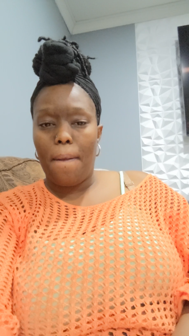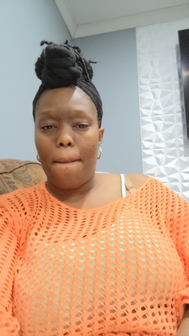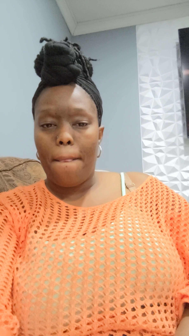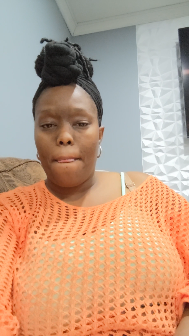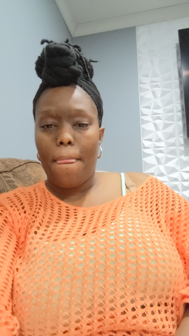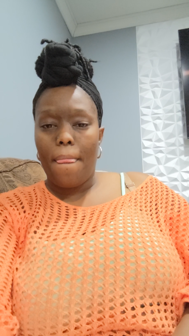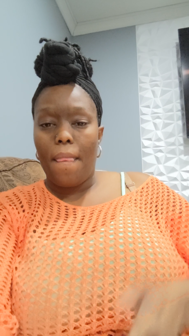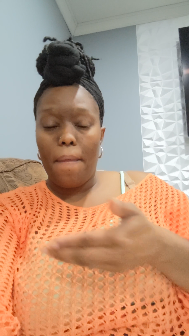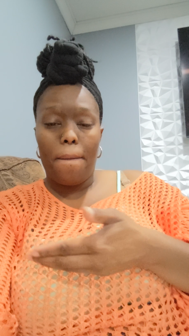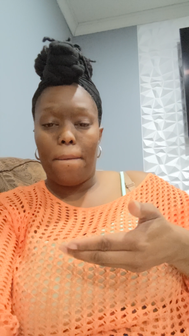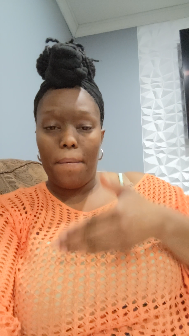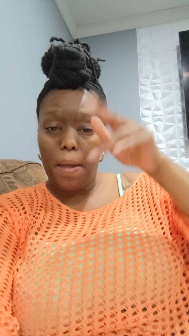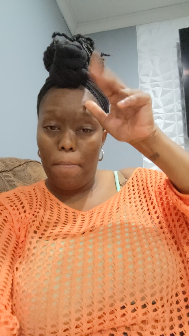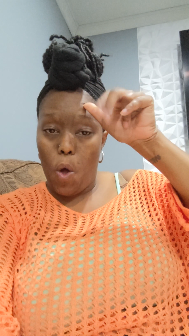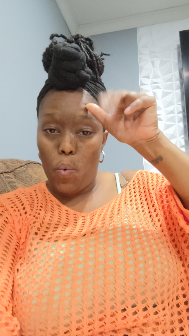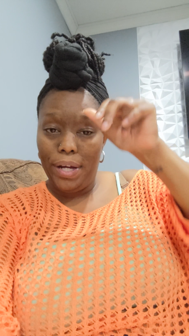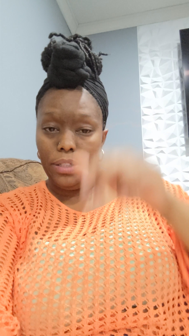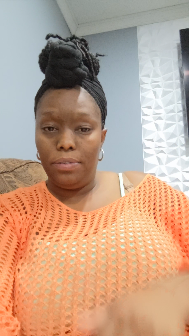pony